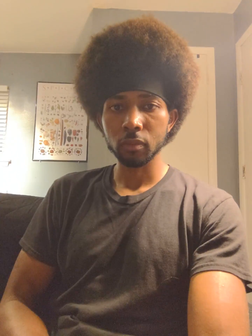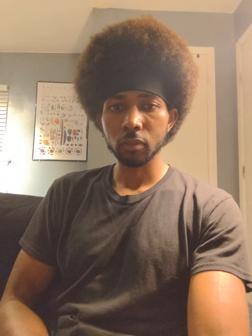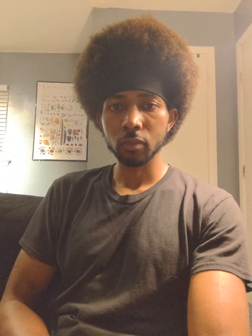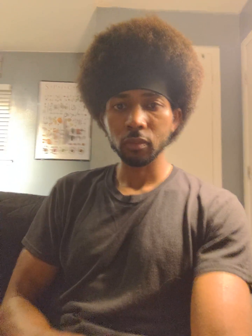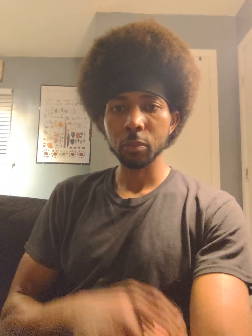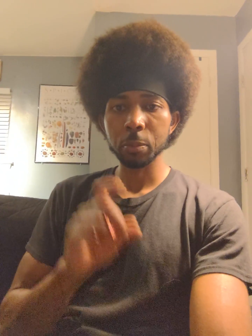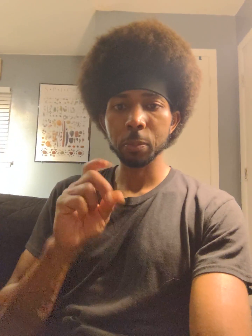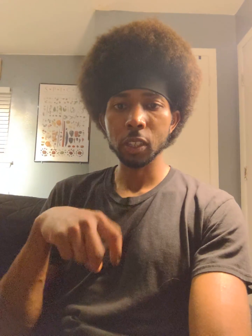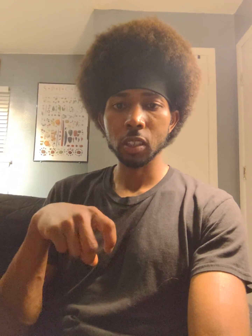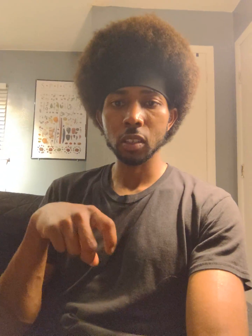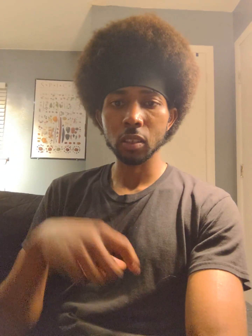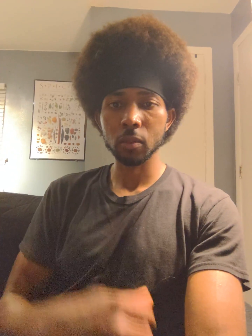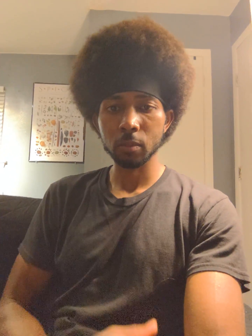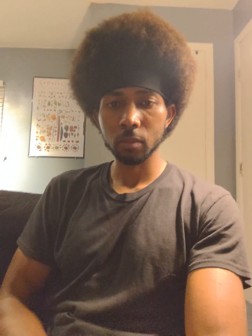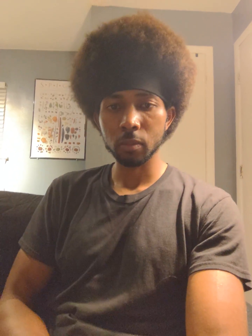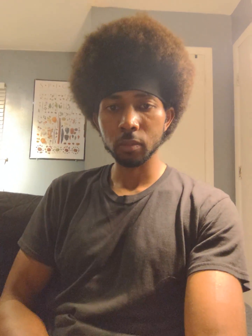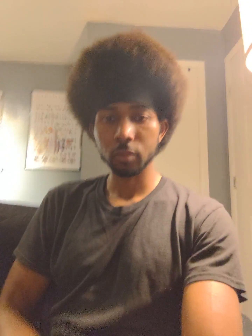must